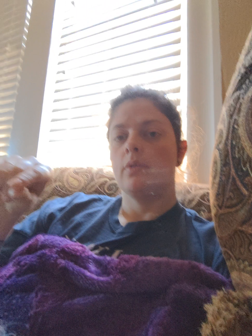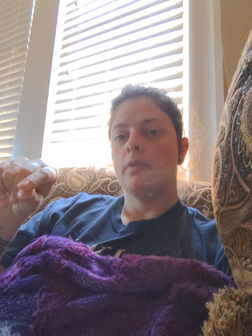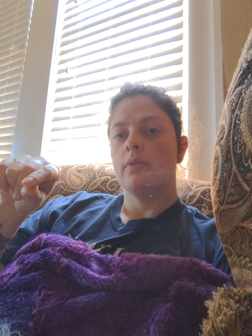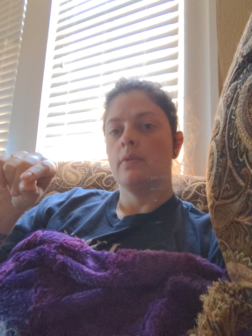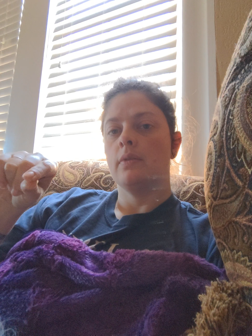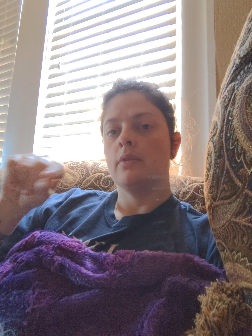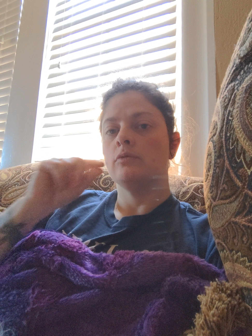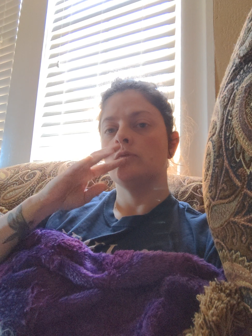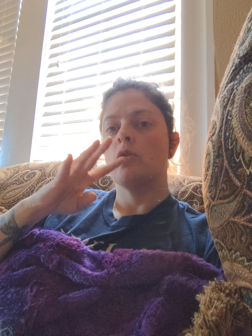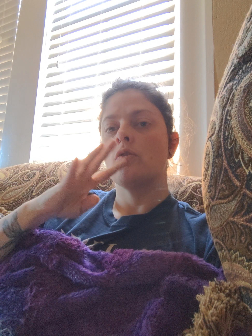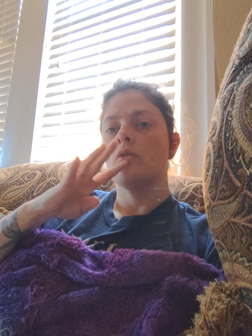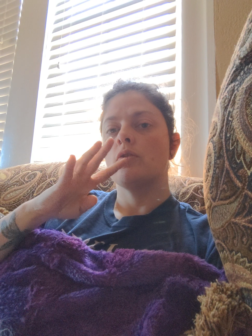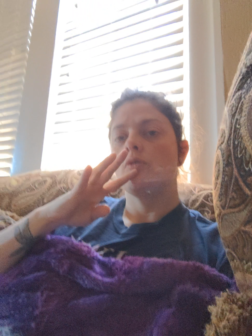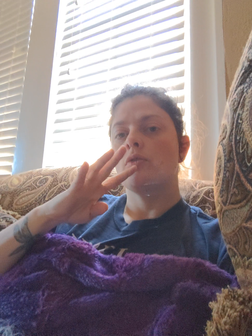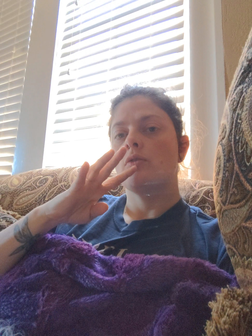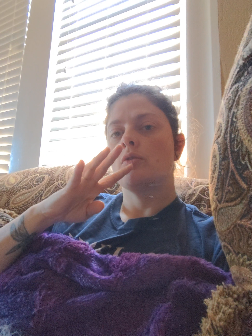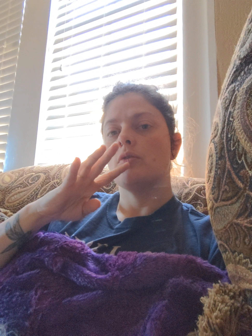talk